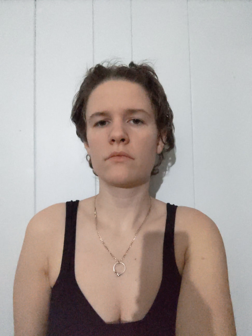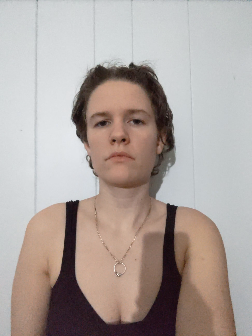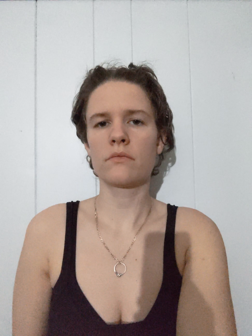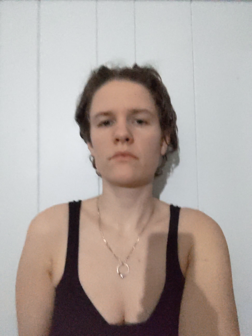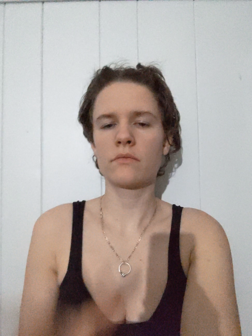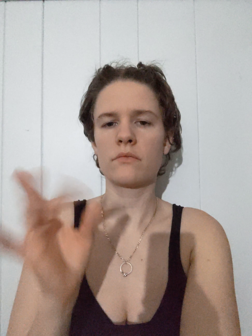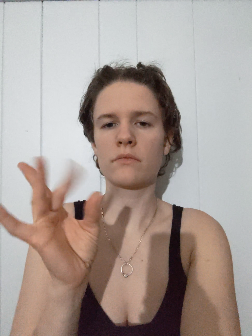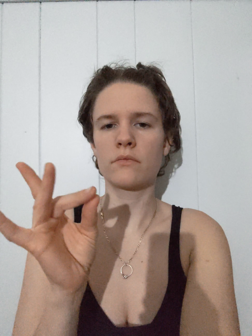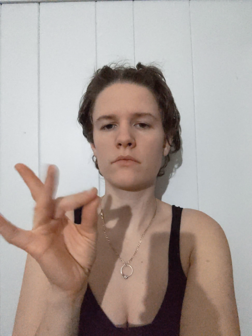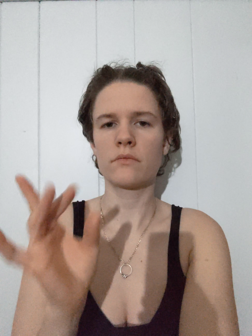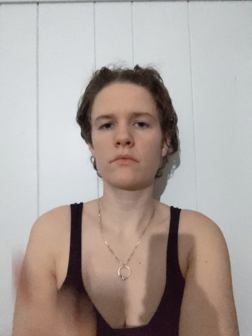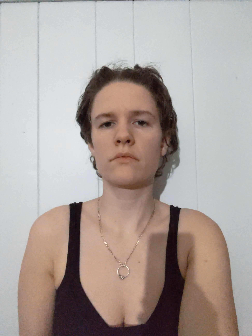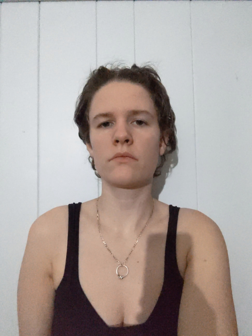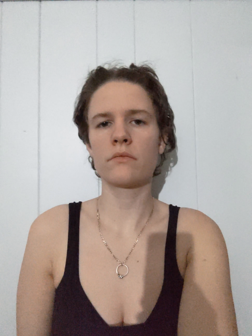sticky